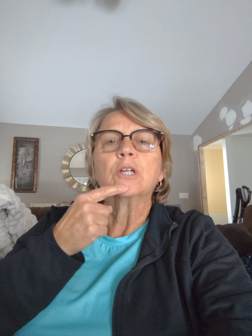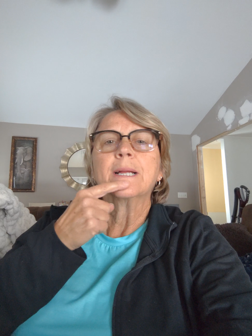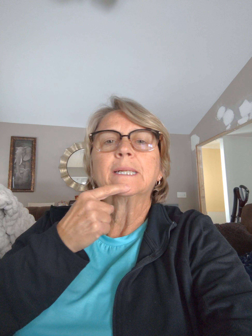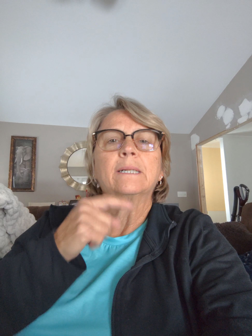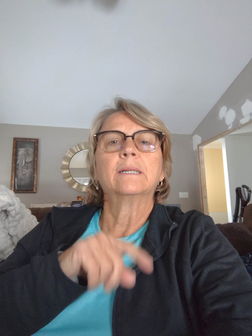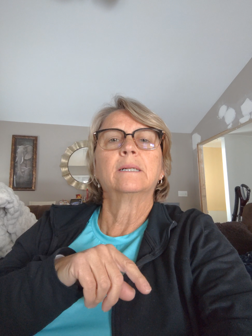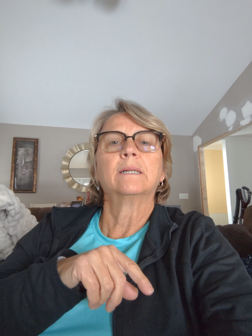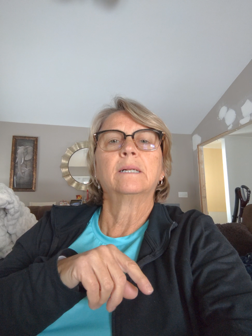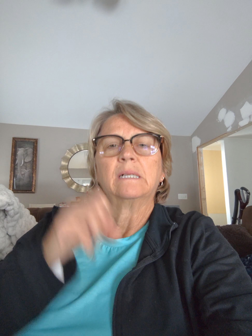chin